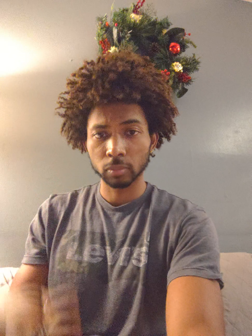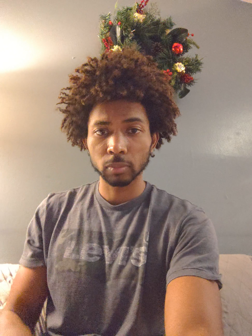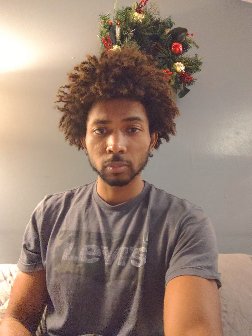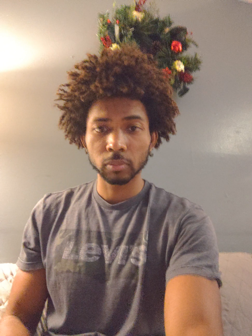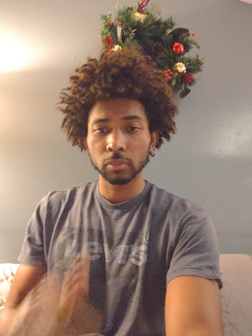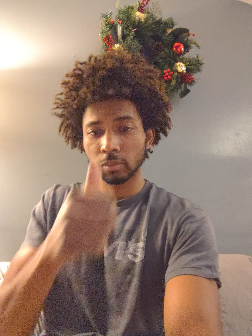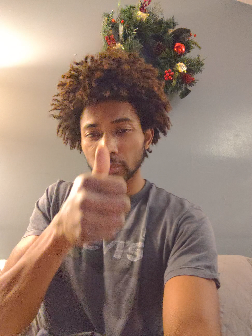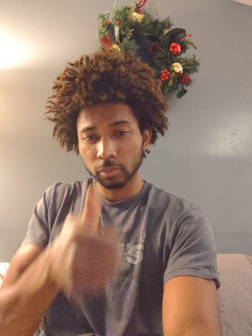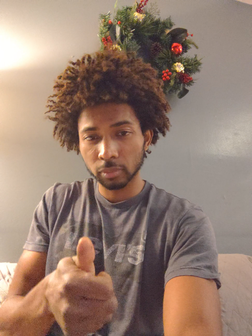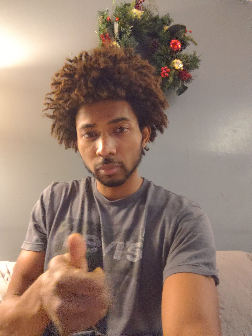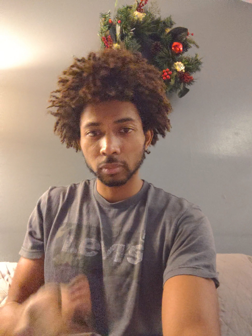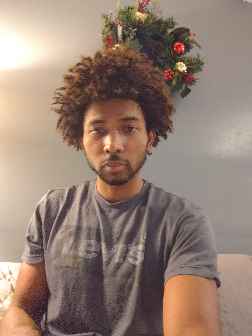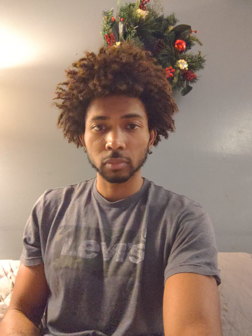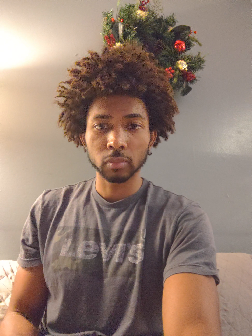every